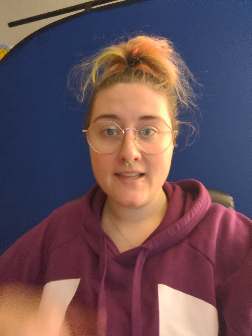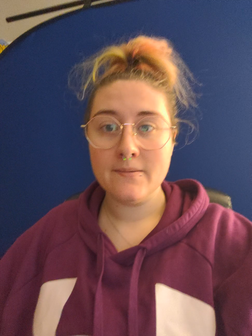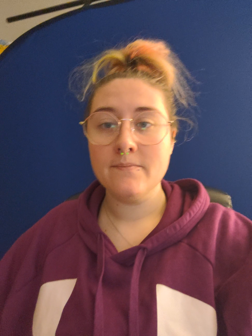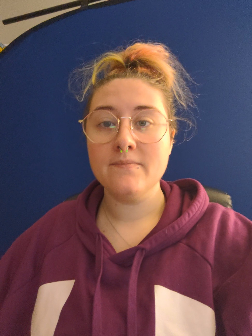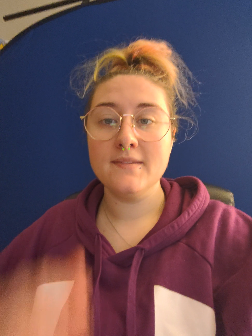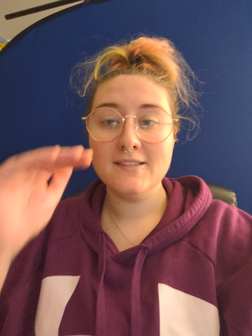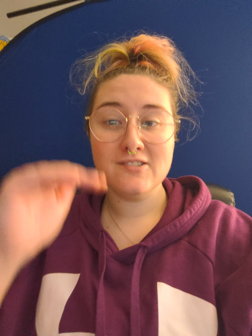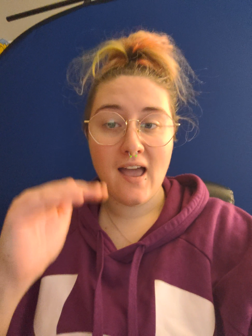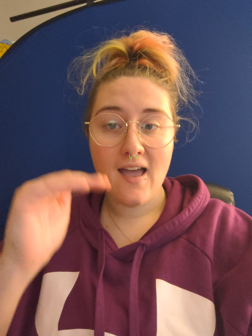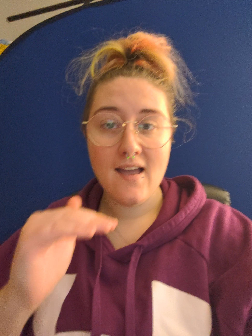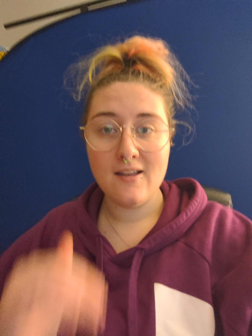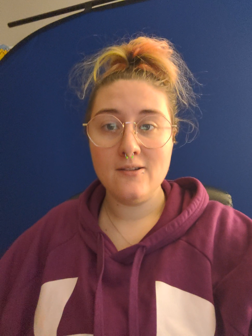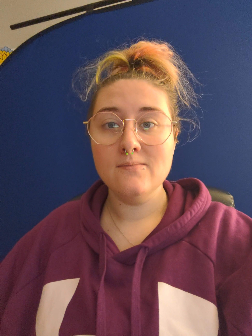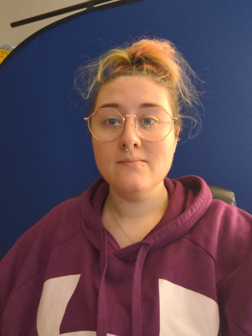child